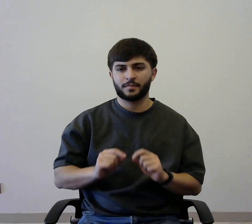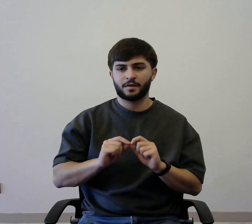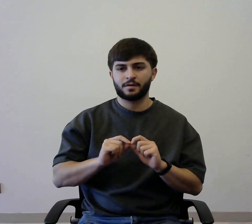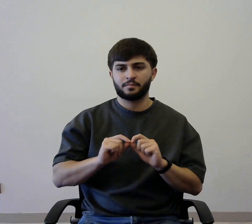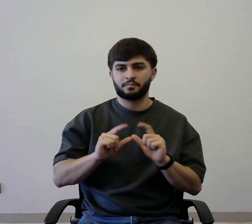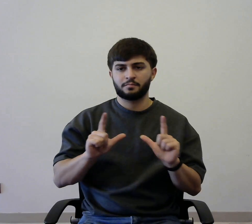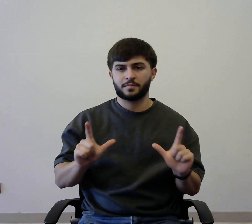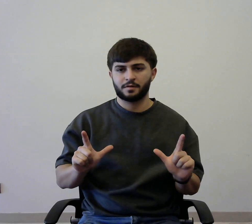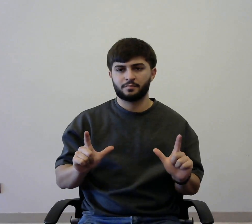məktəb